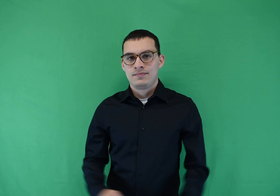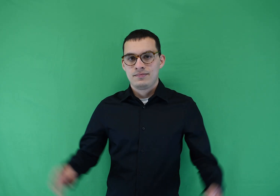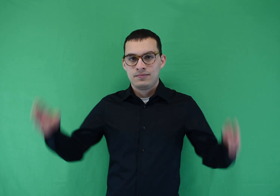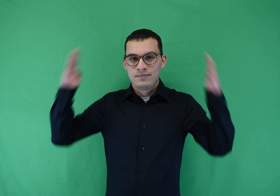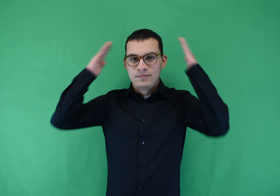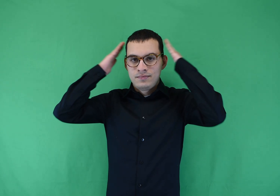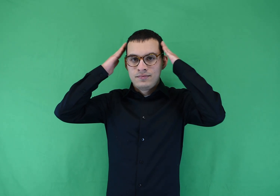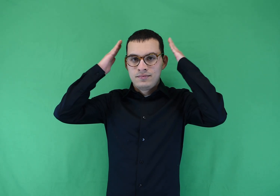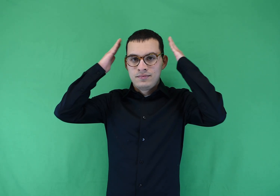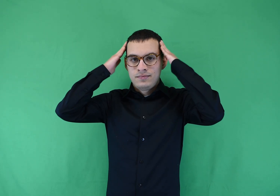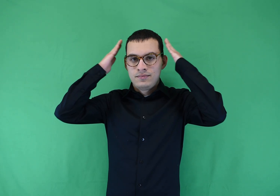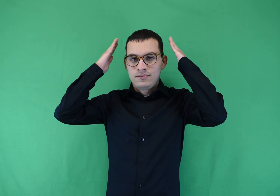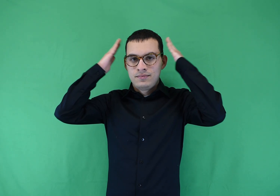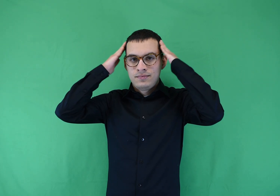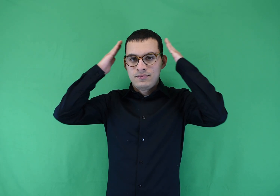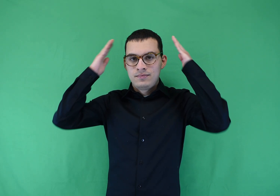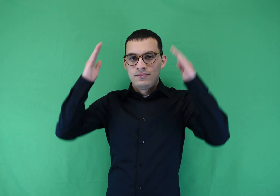cabeza